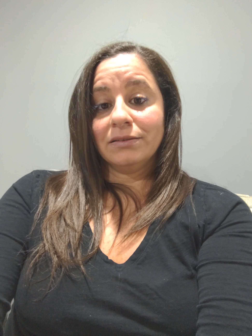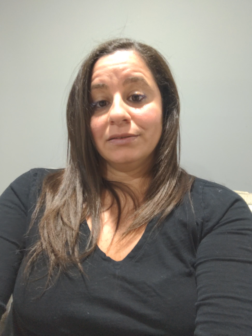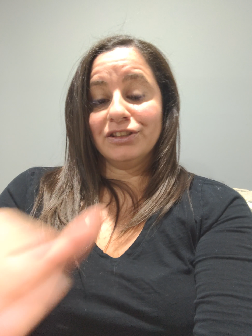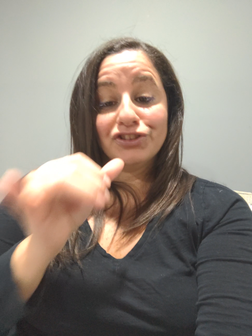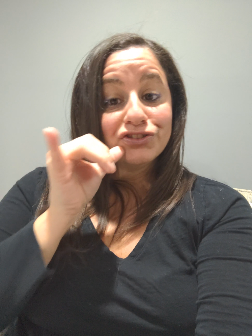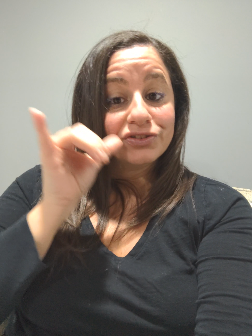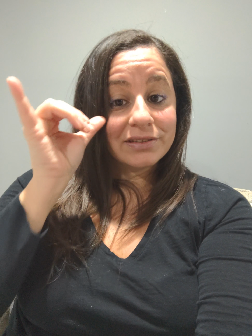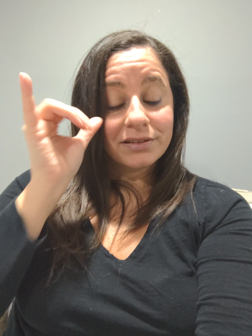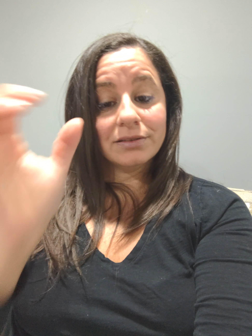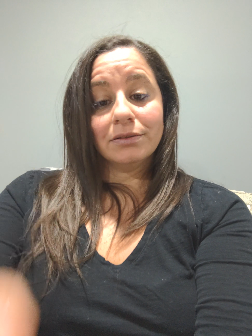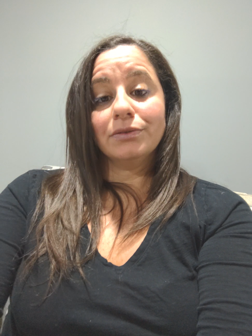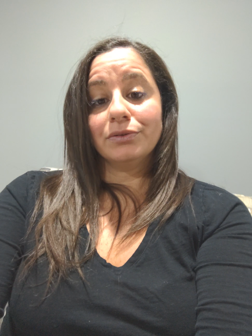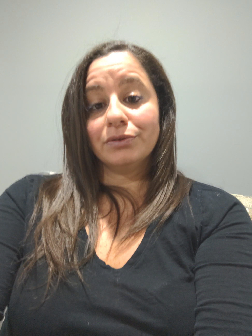yesterday